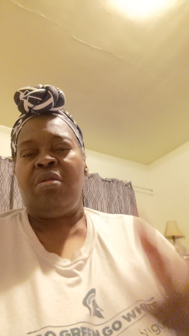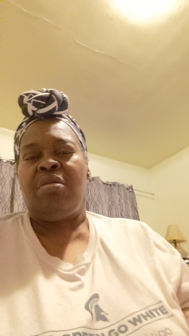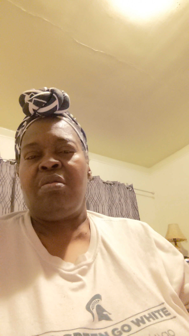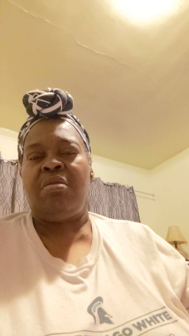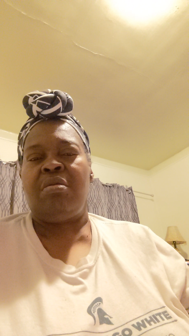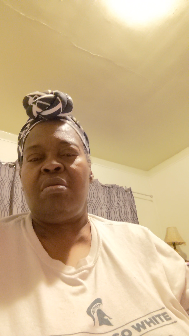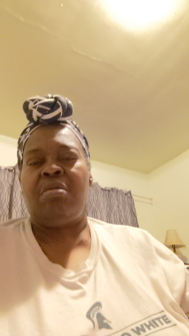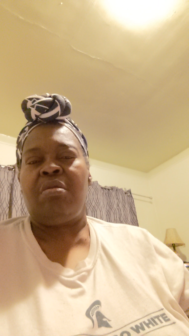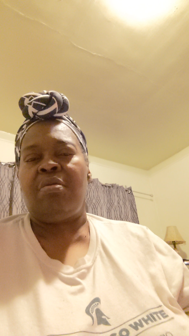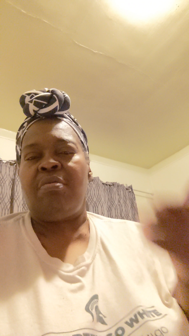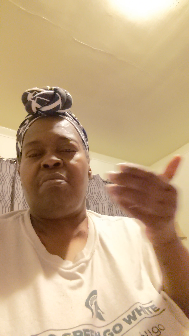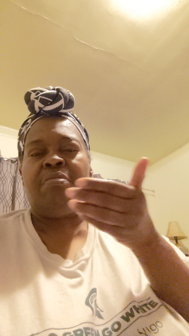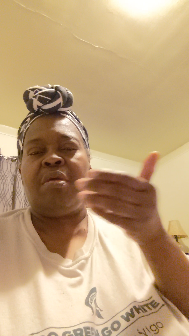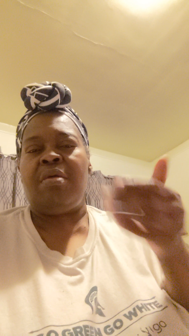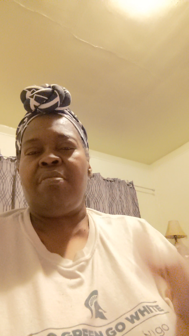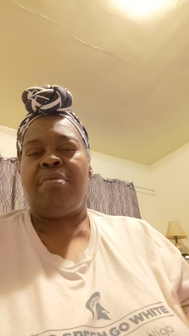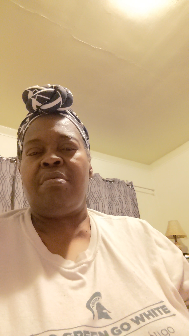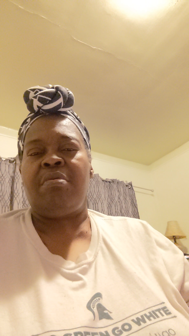baby